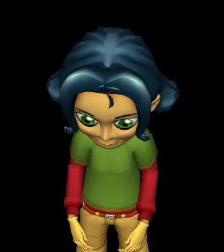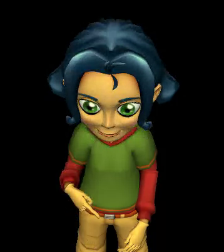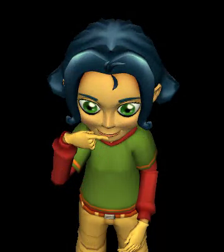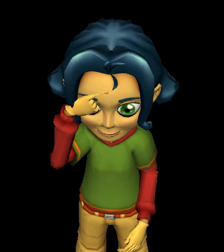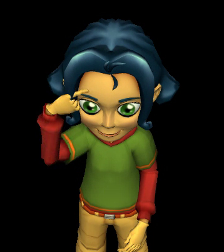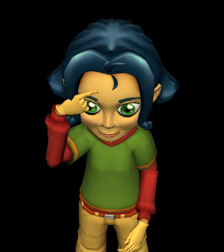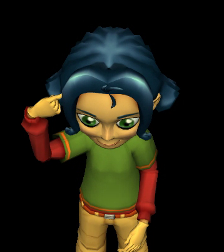ذكي